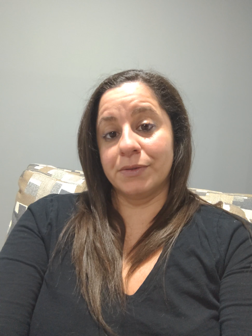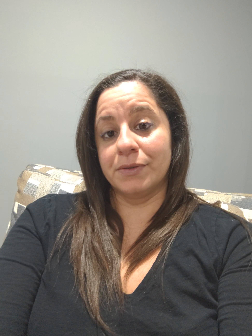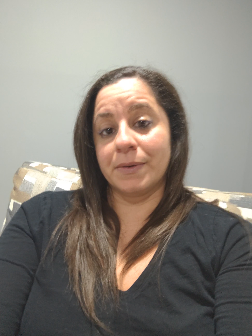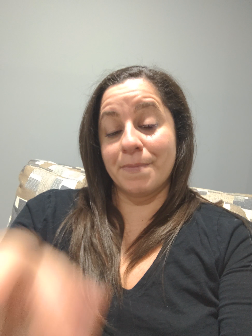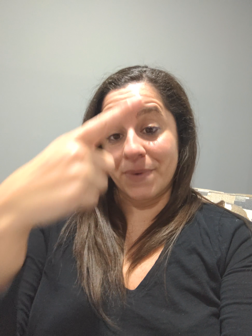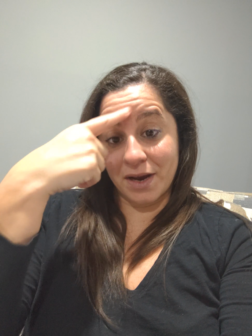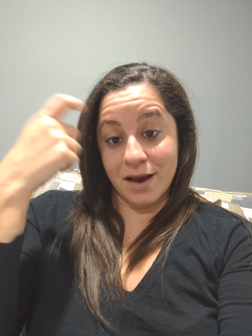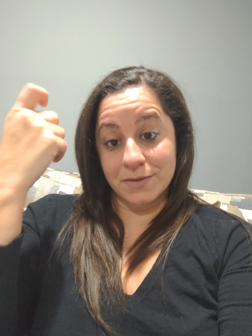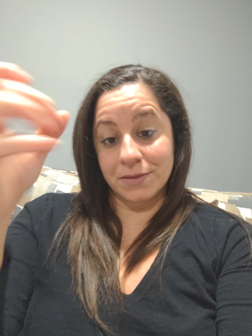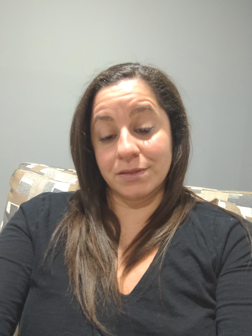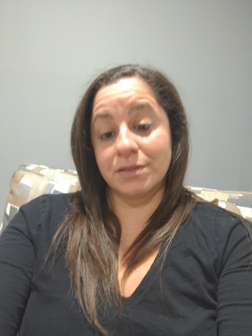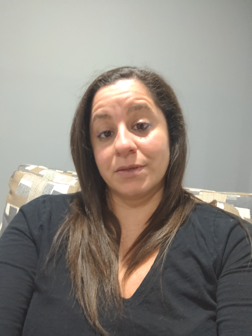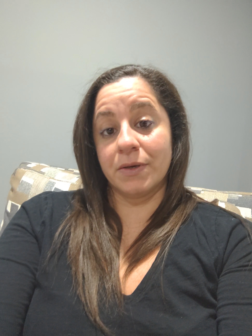because